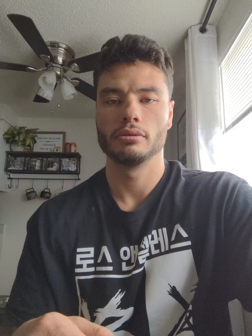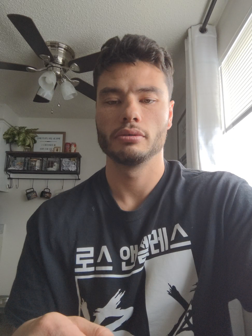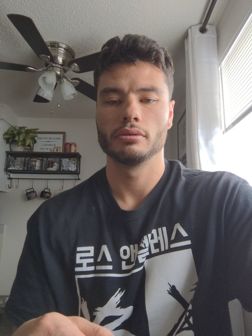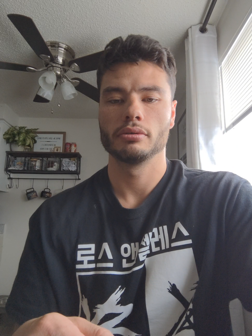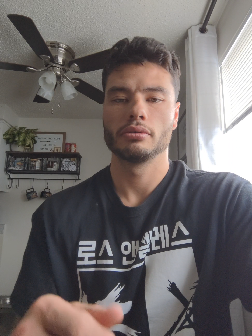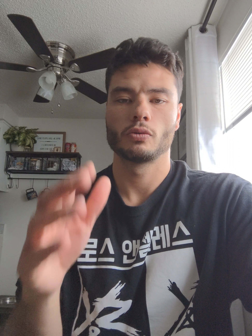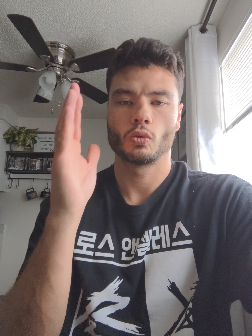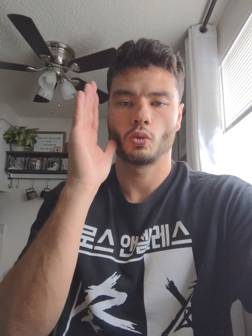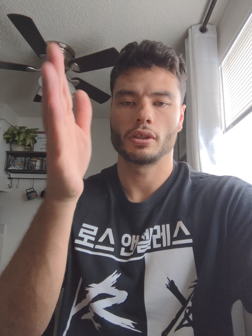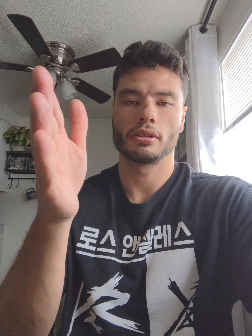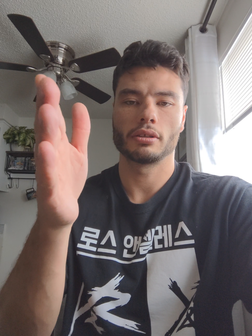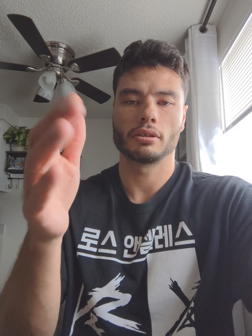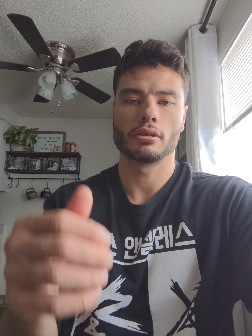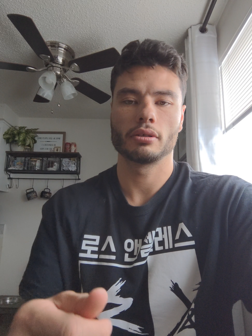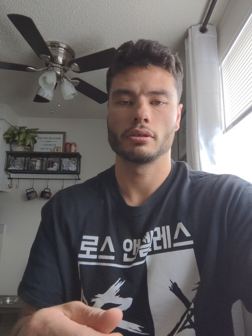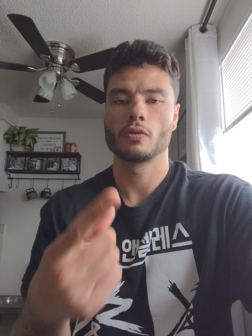will